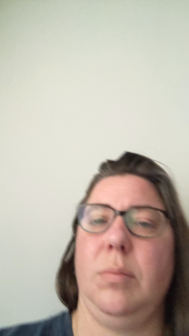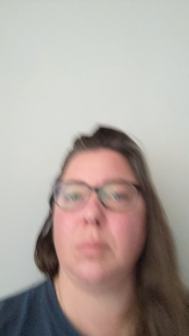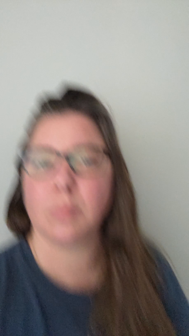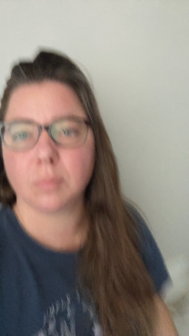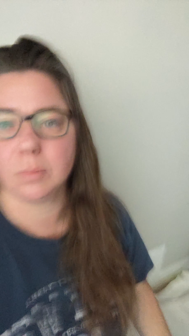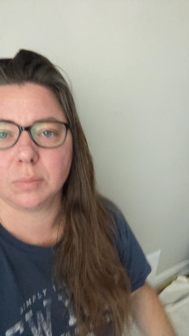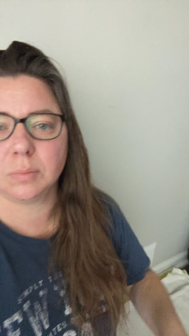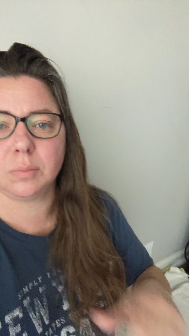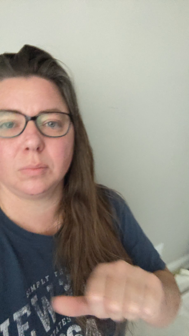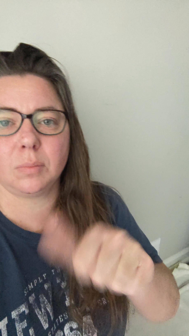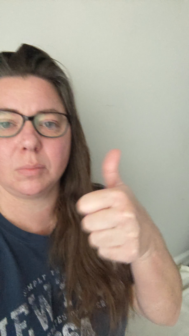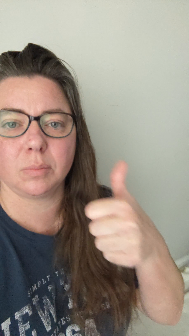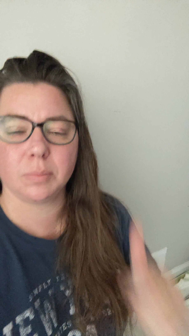other